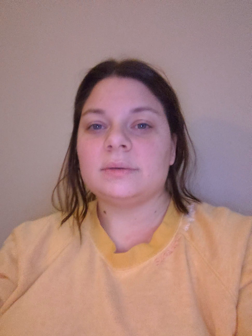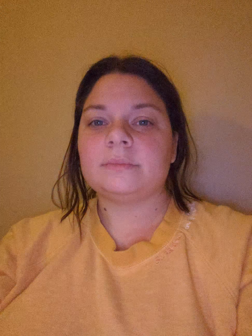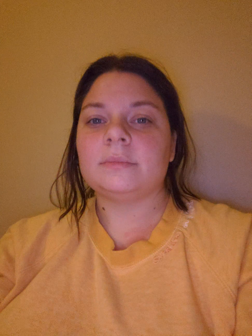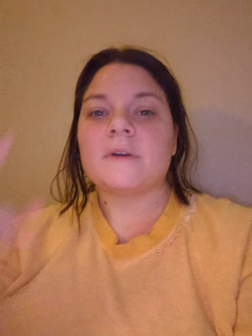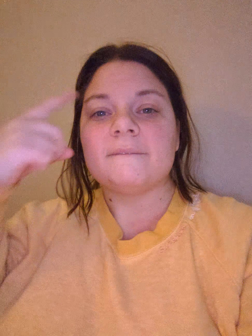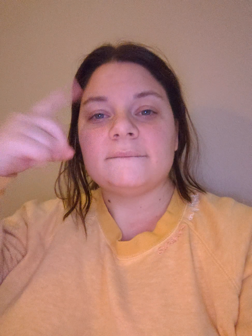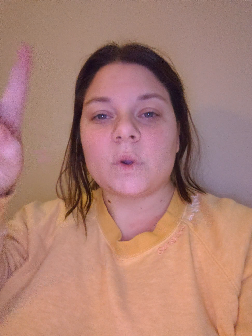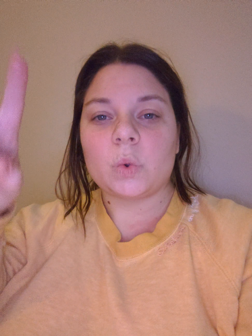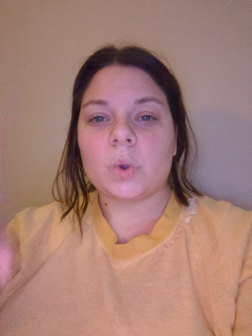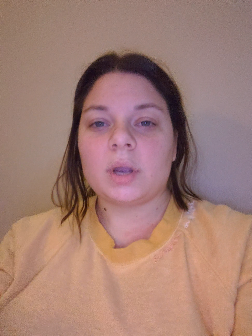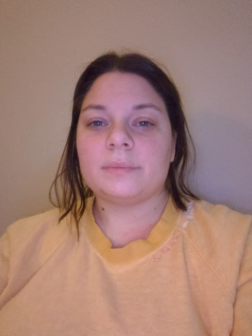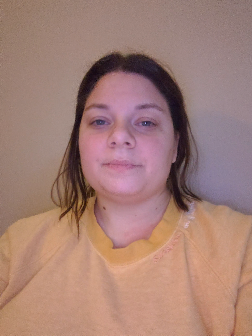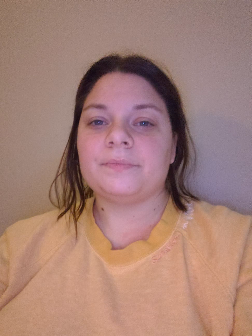for